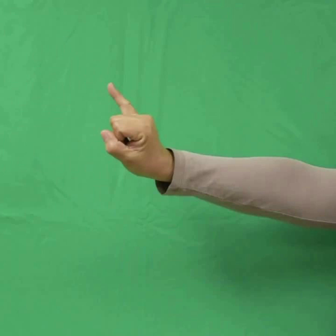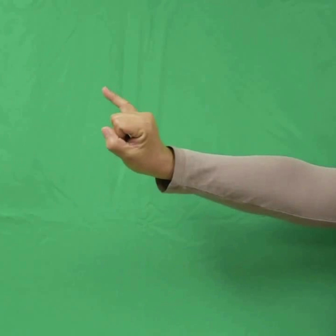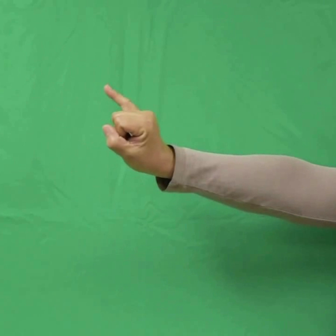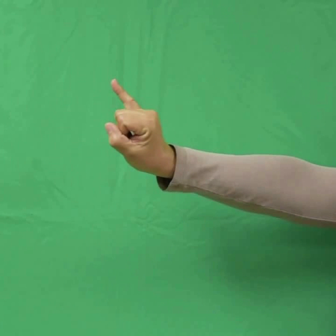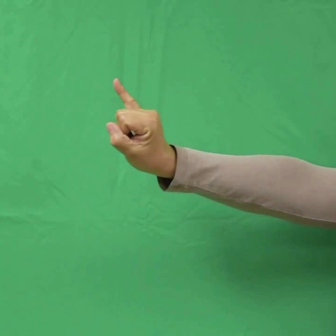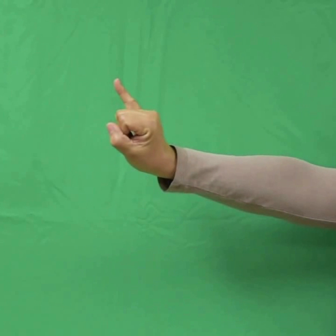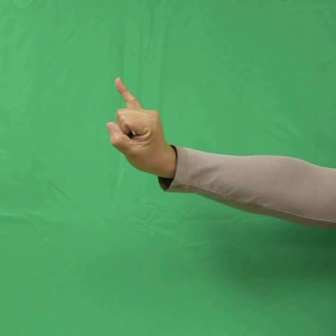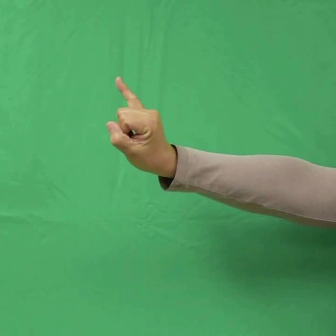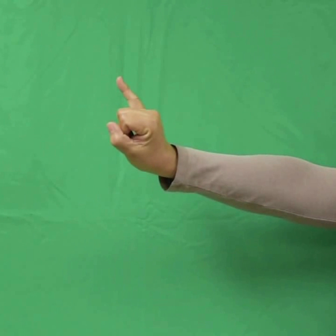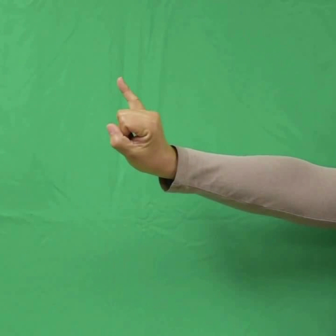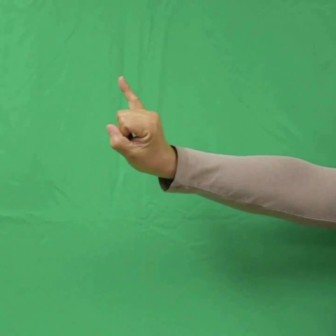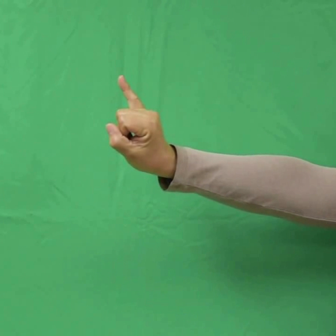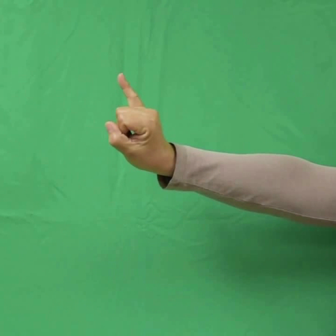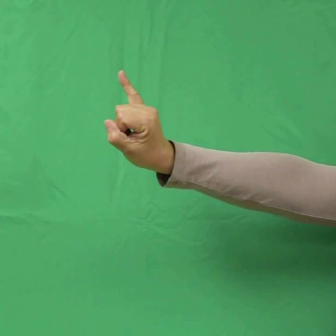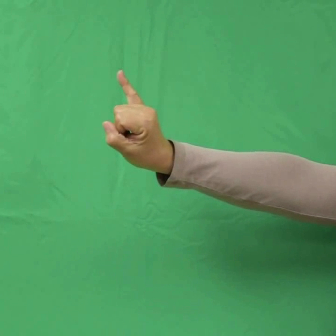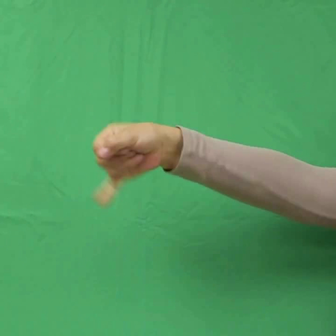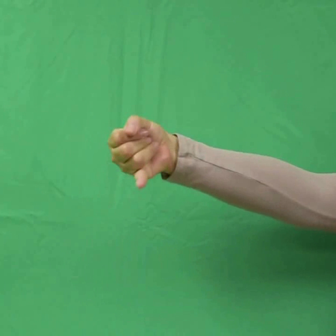J